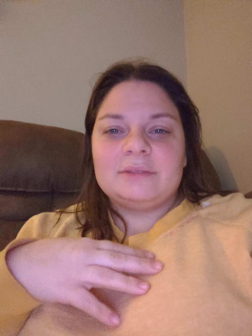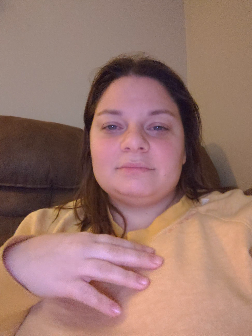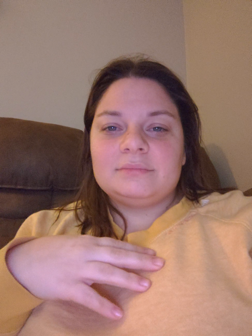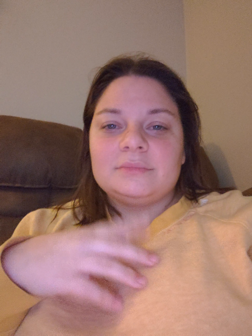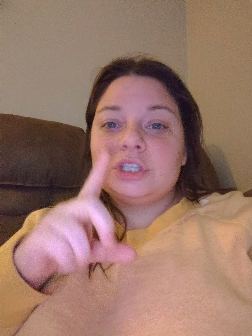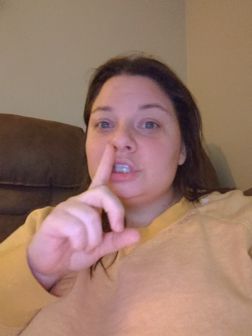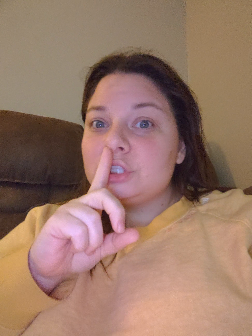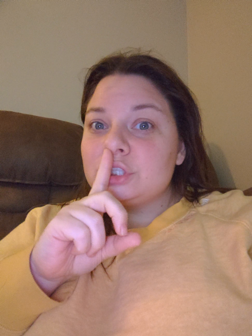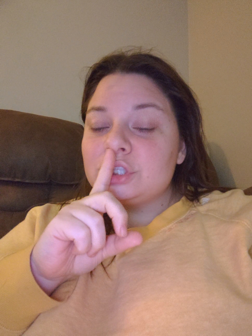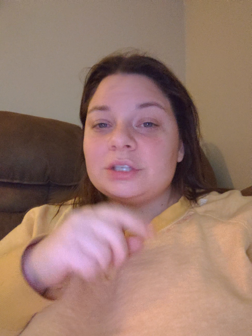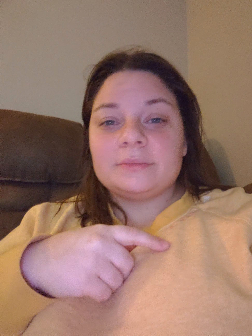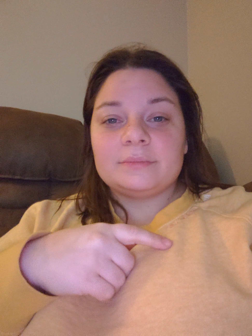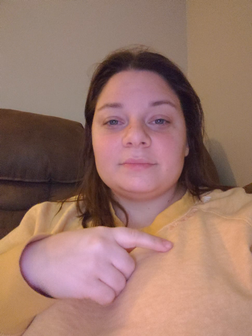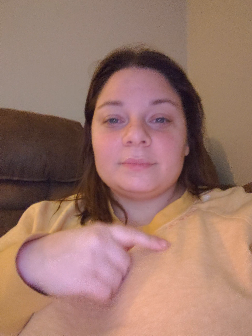shhh